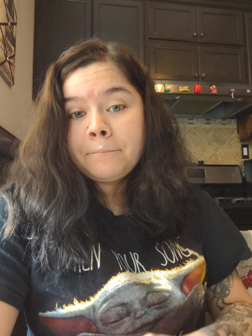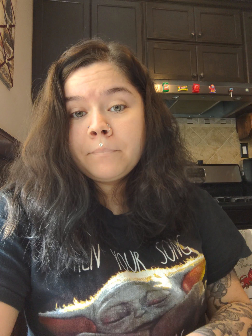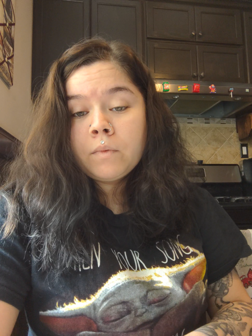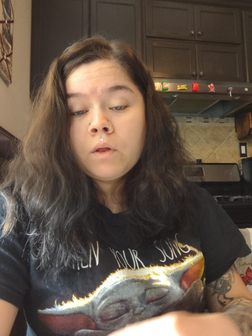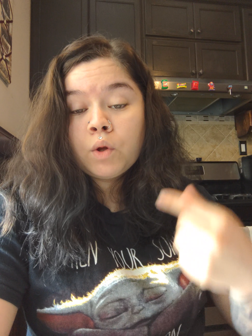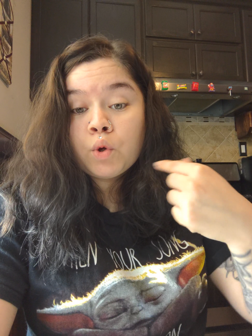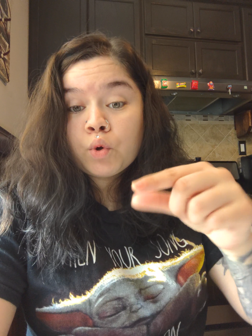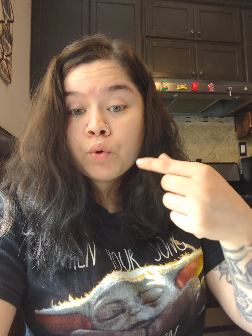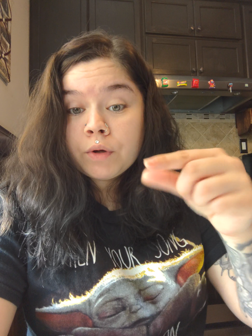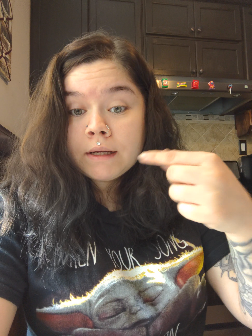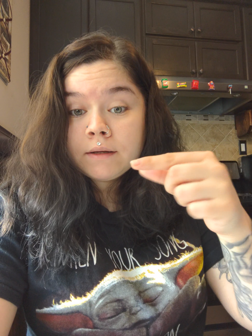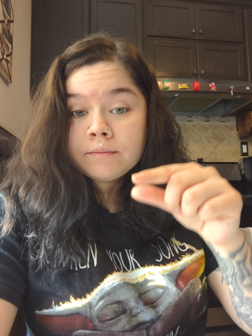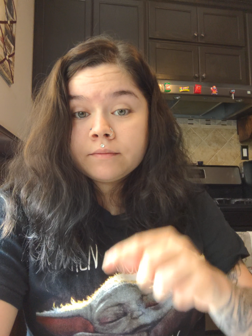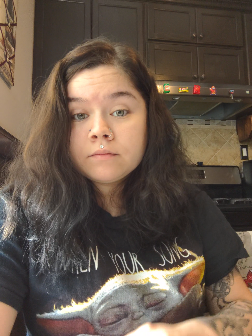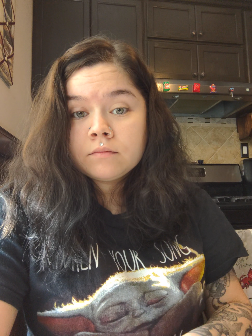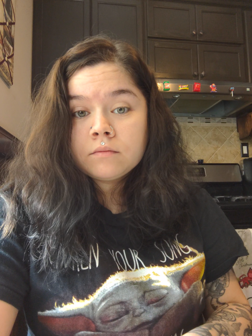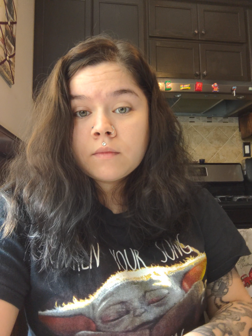green